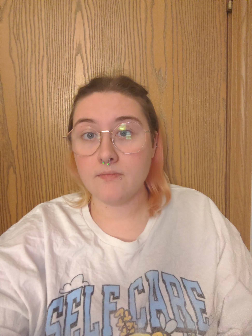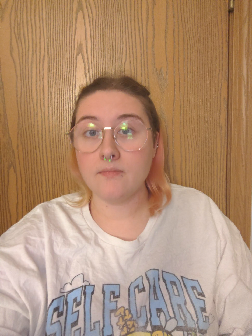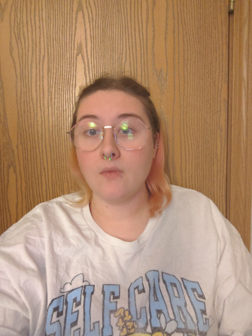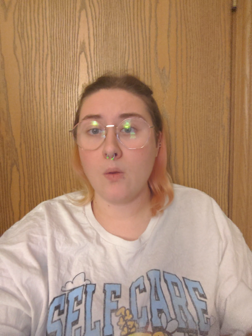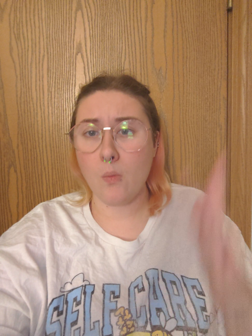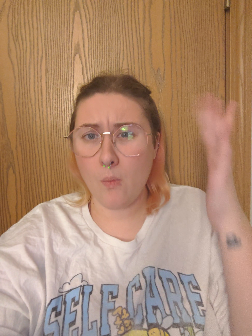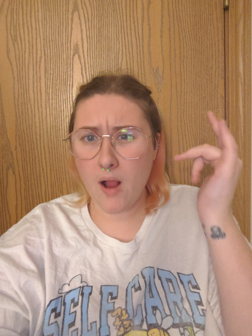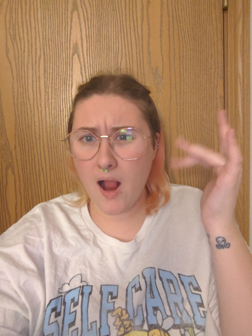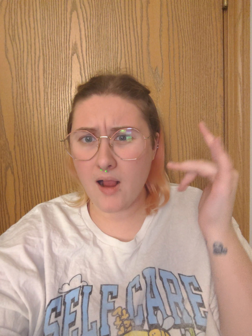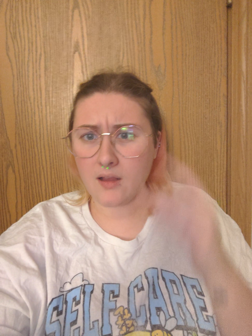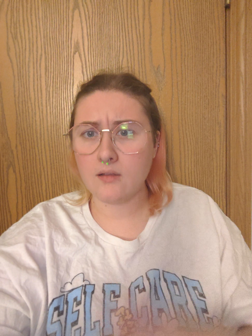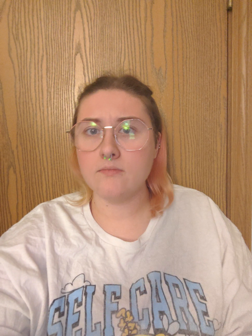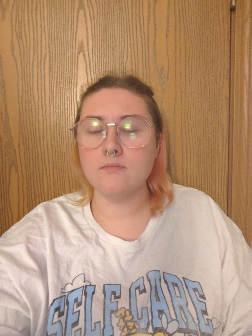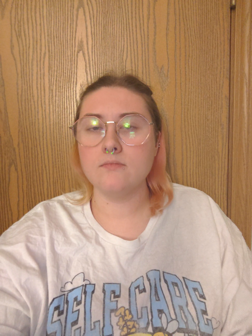why